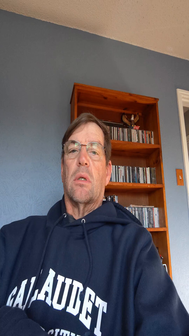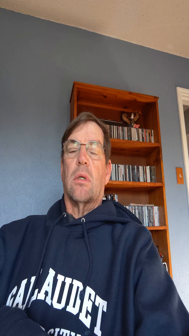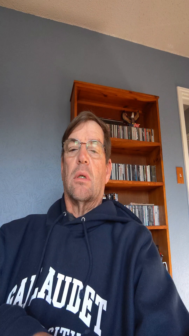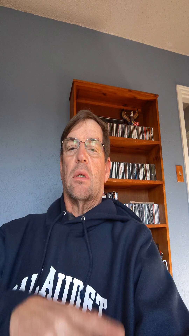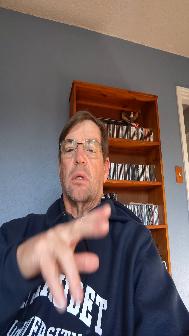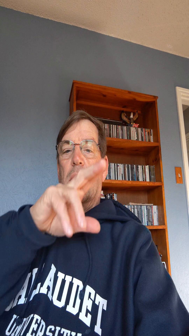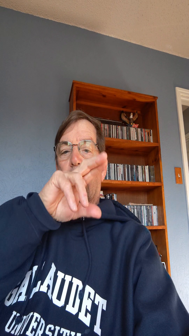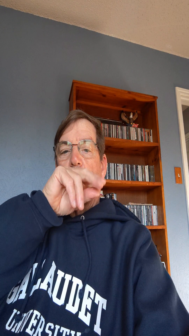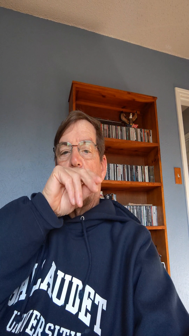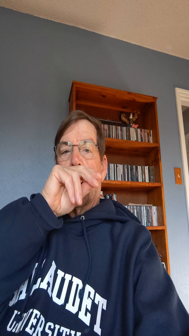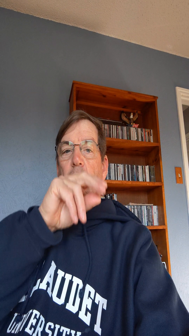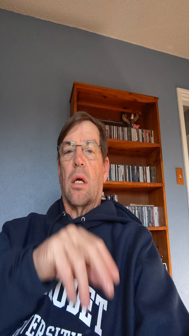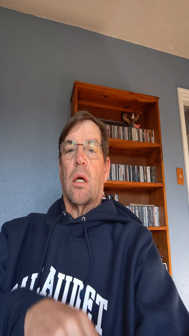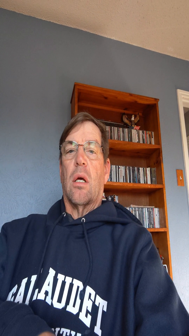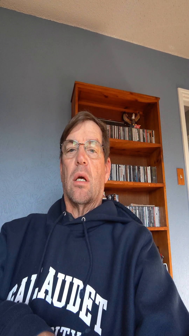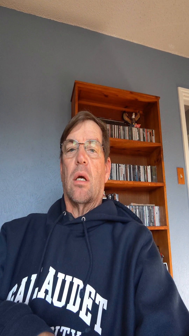duck